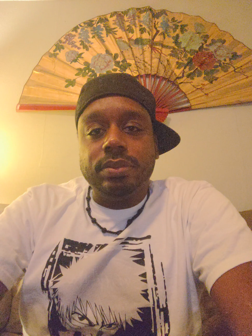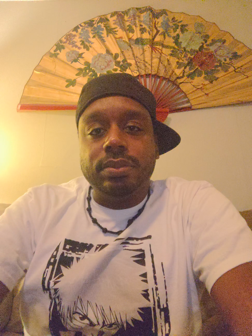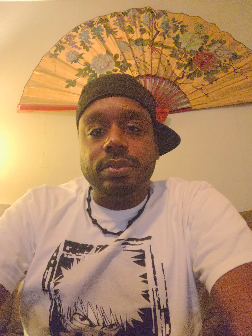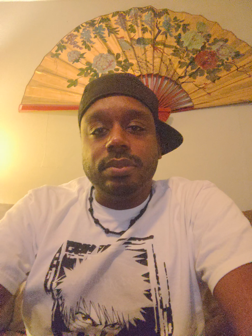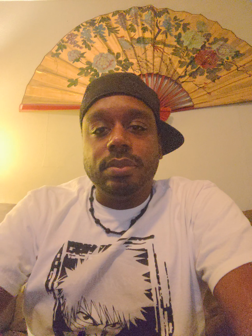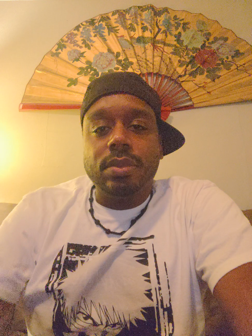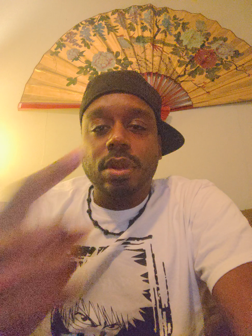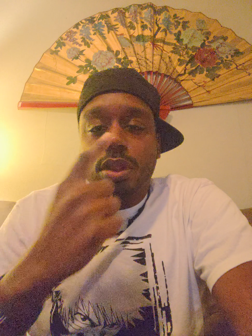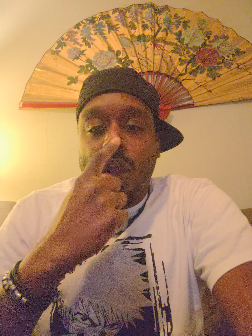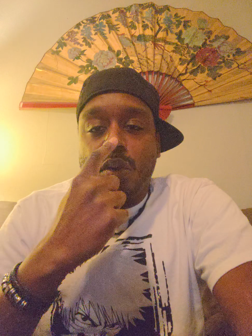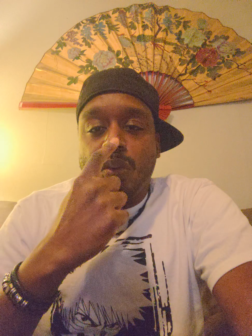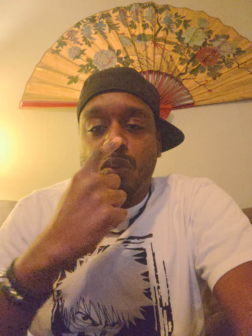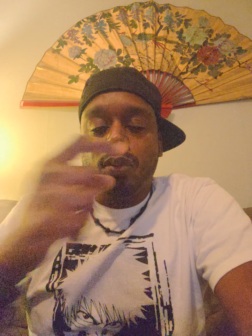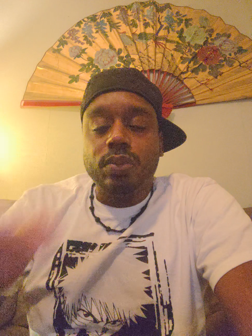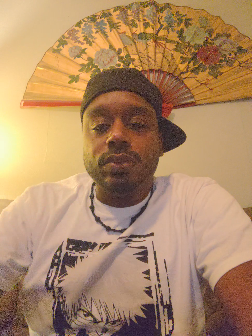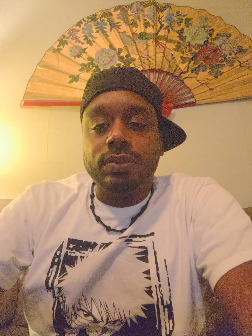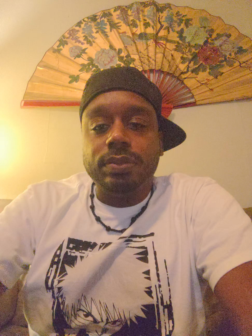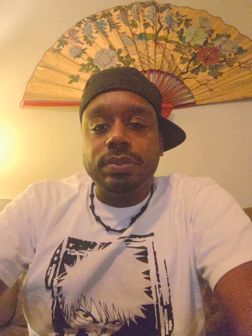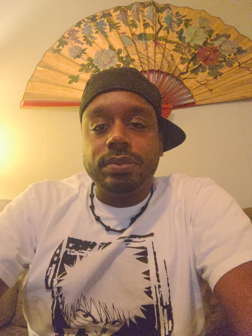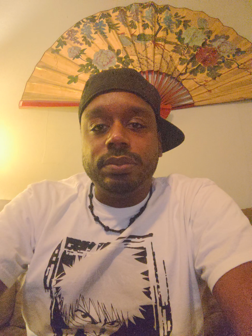nose